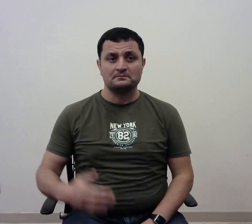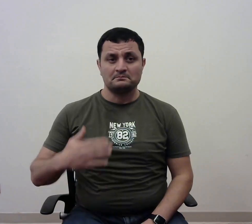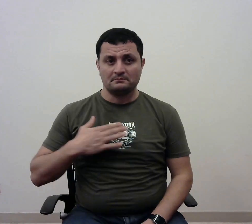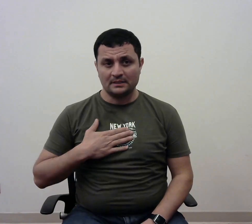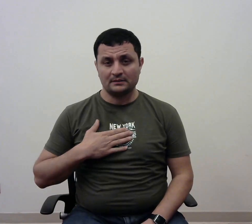mənə